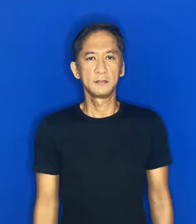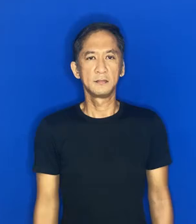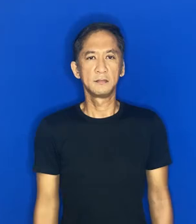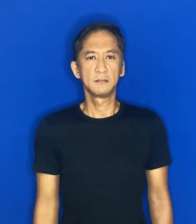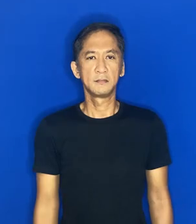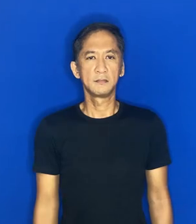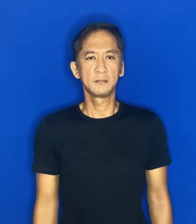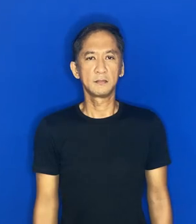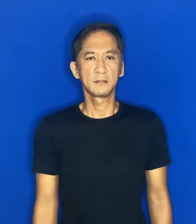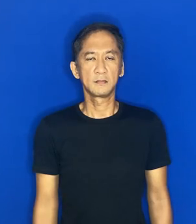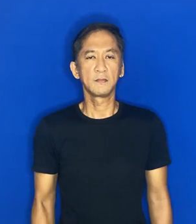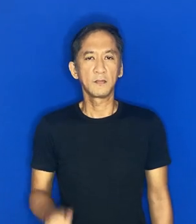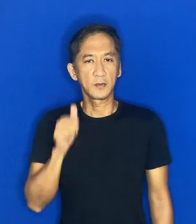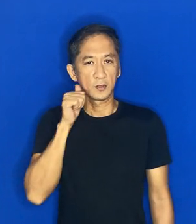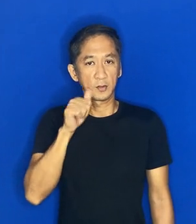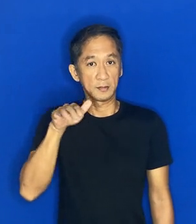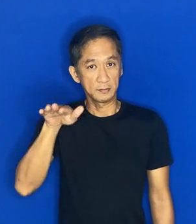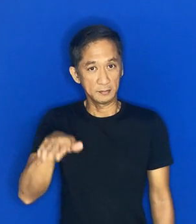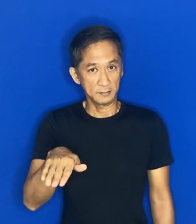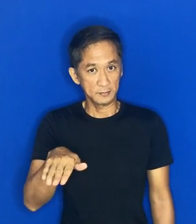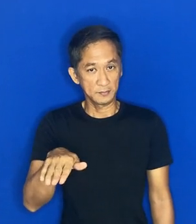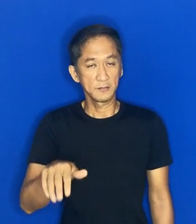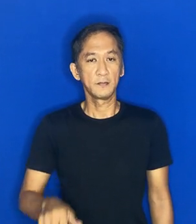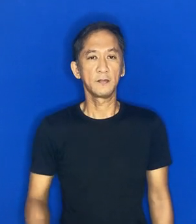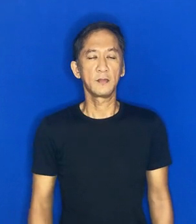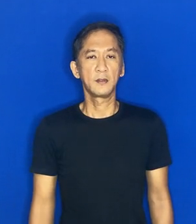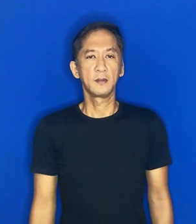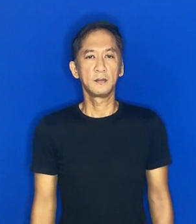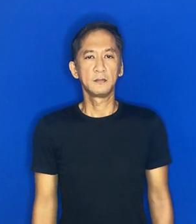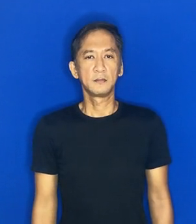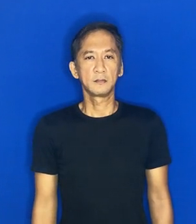girl